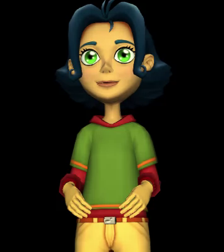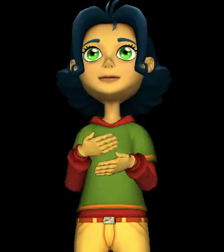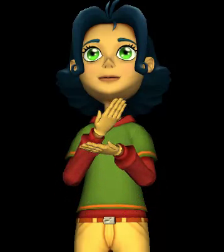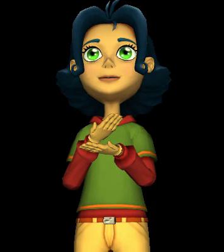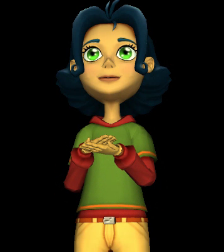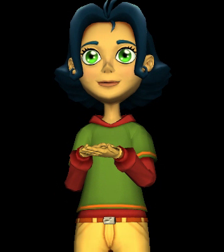يثبت